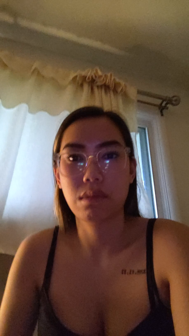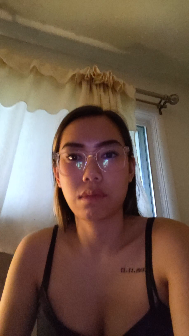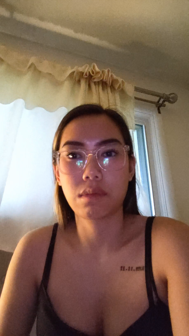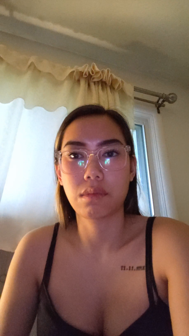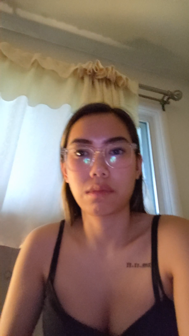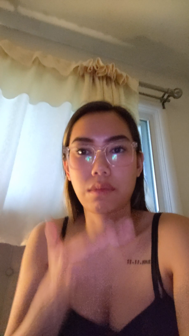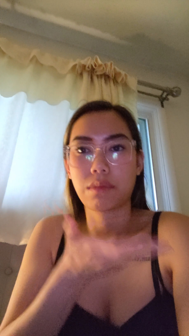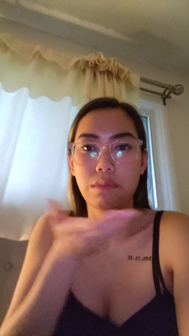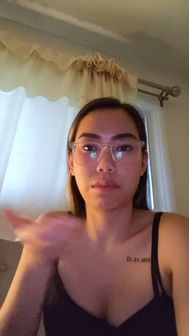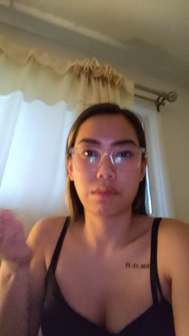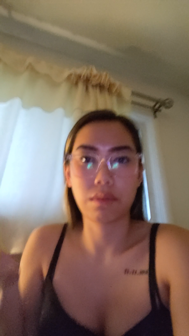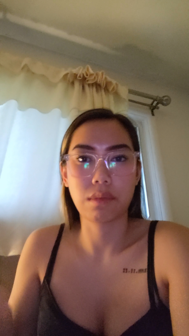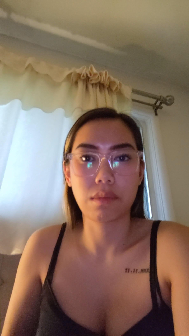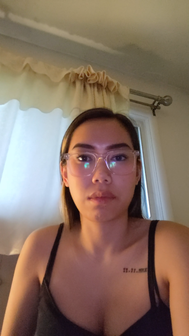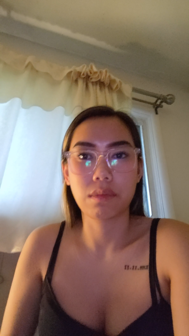carry